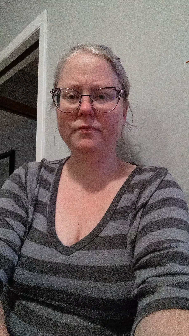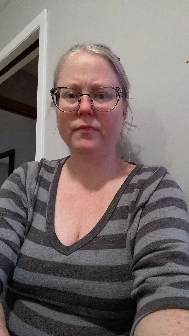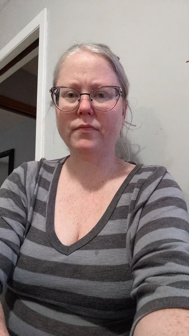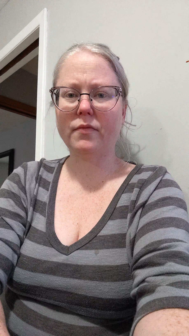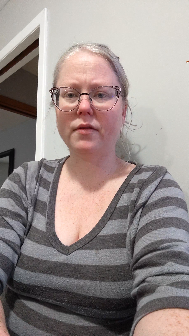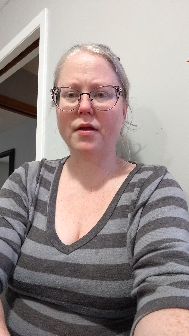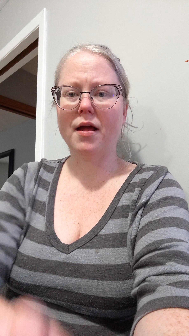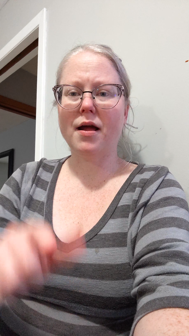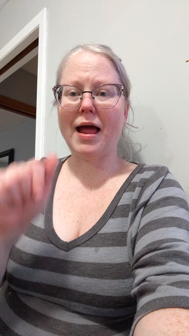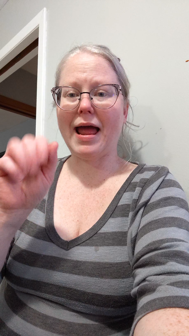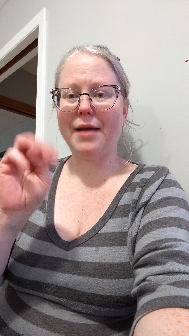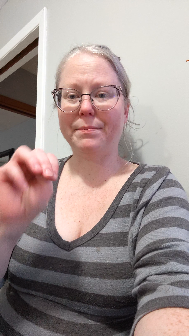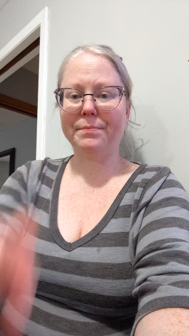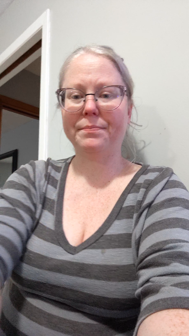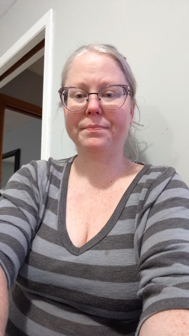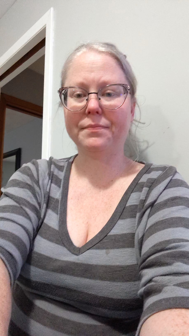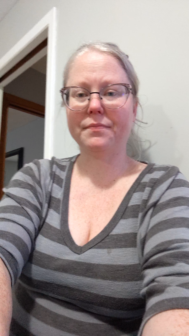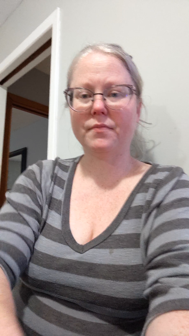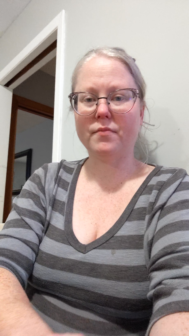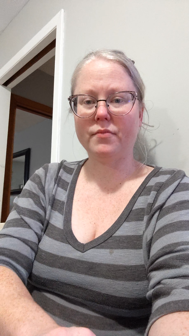am